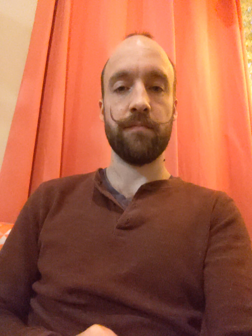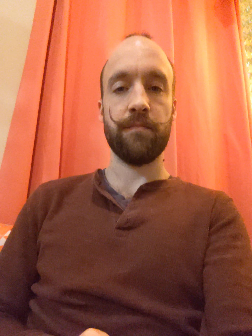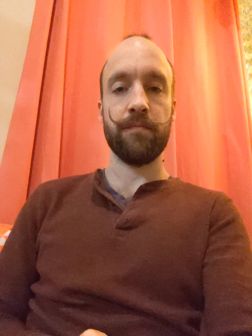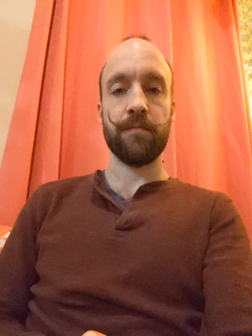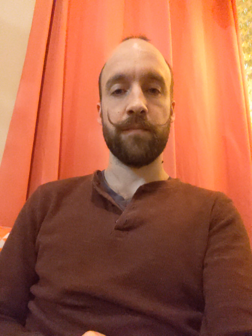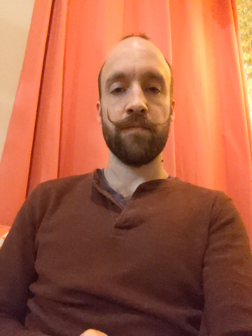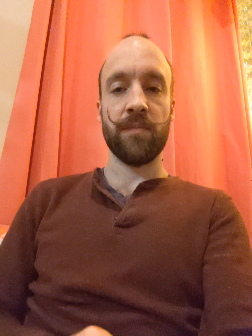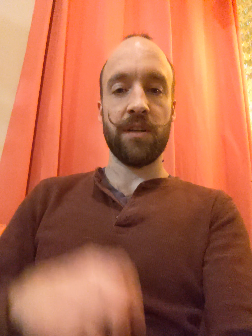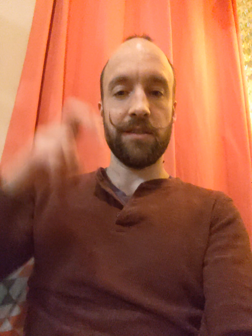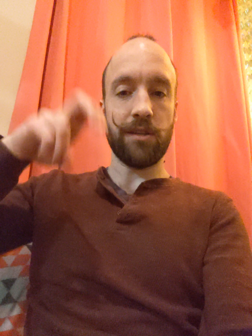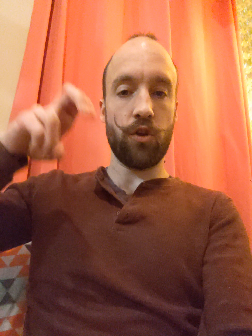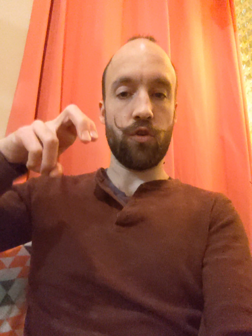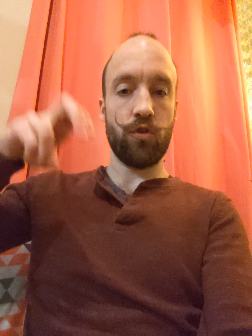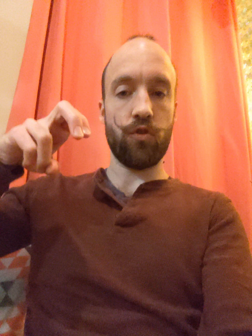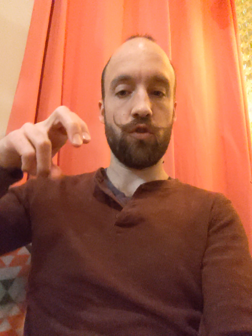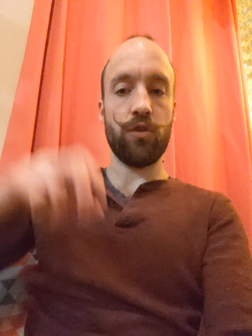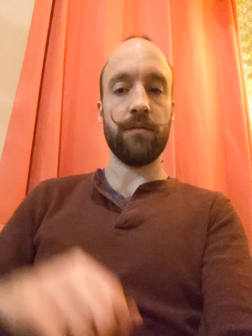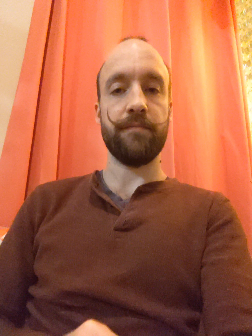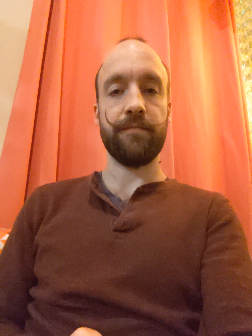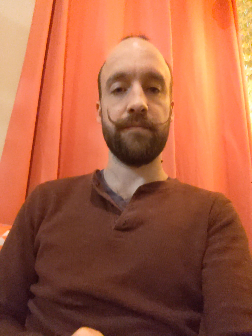chair